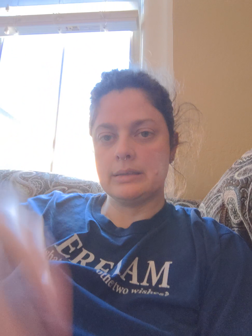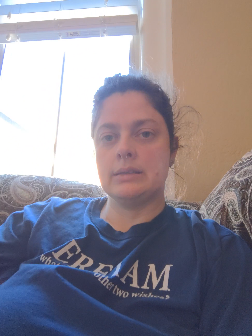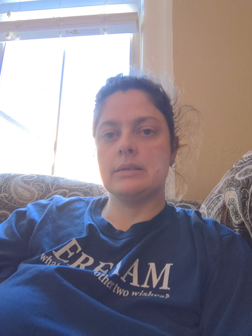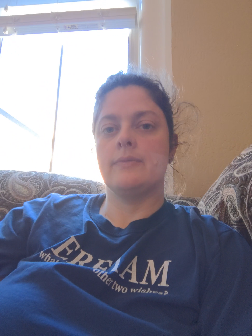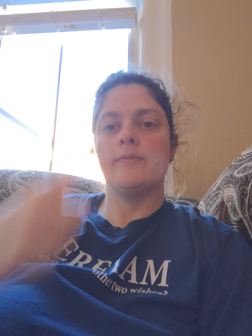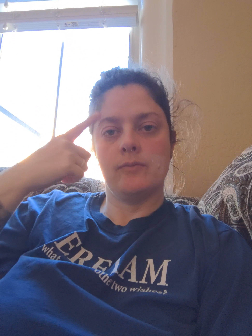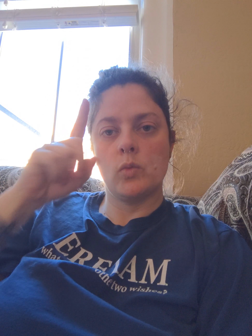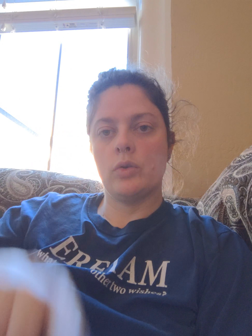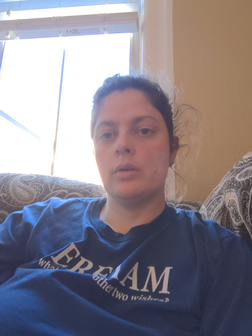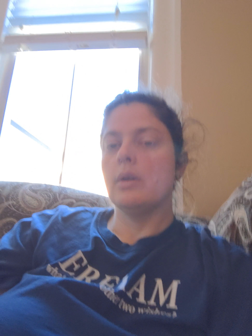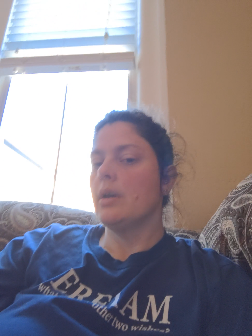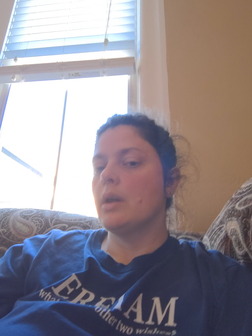for